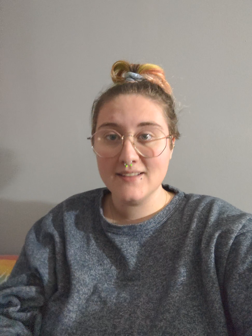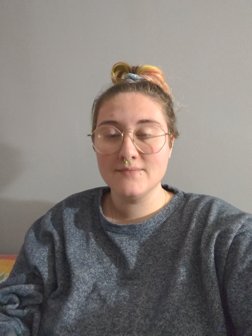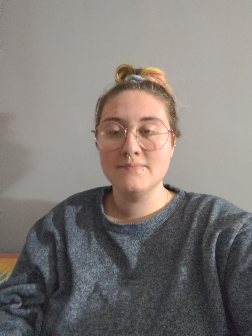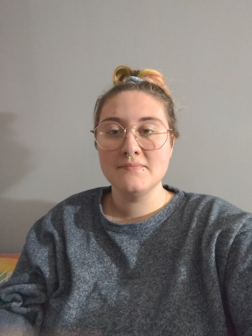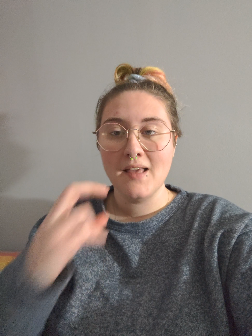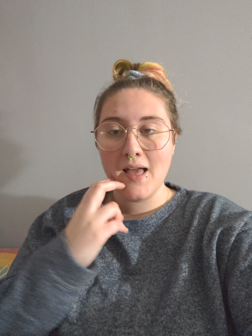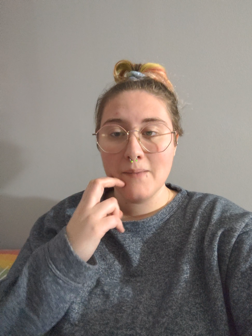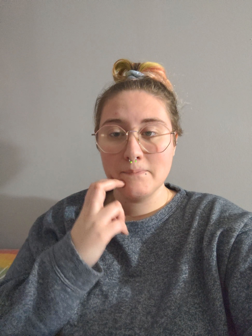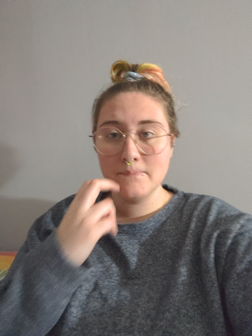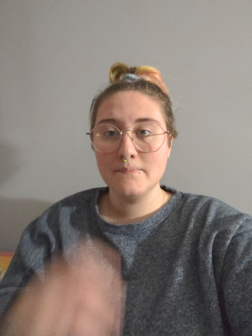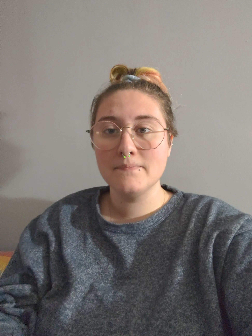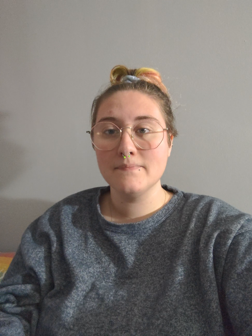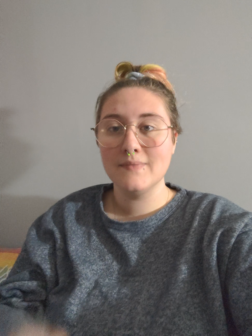gum